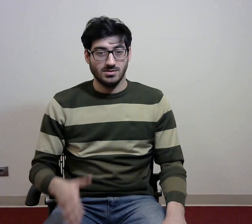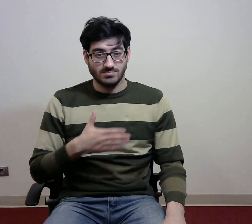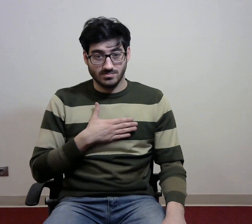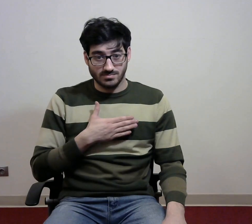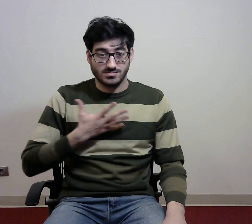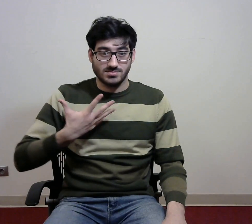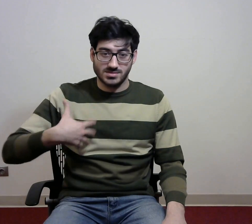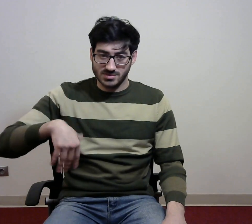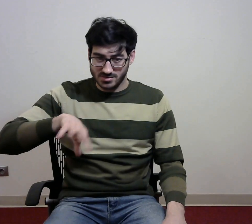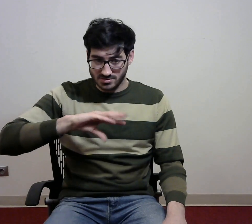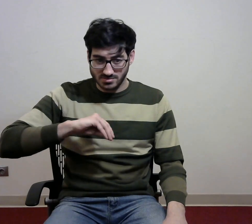biz